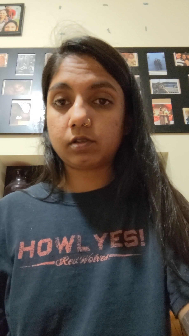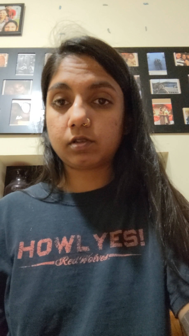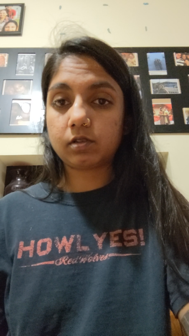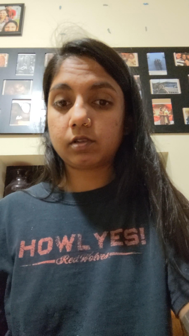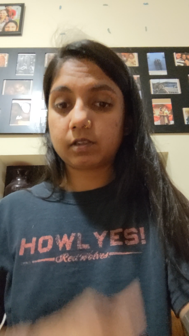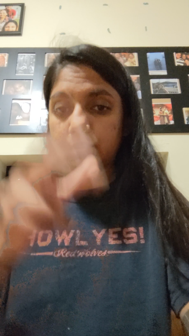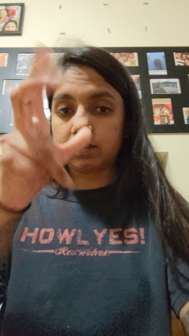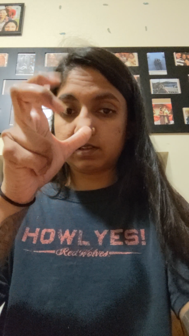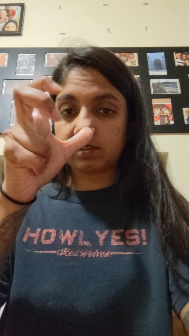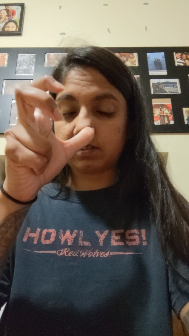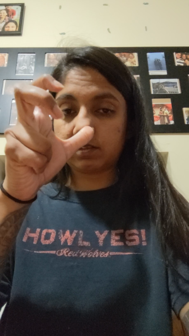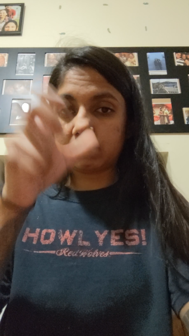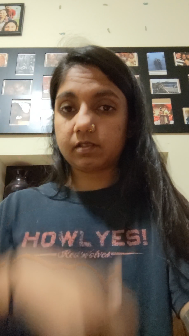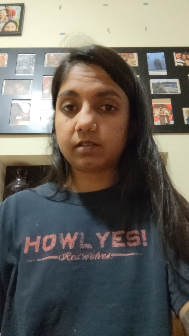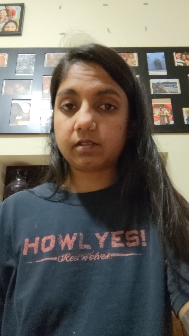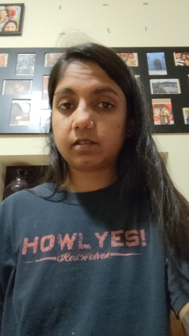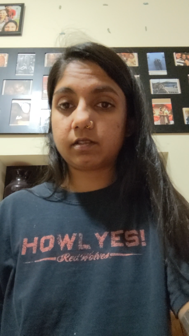ant